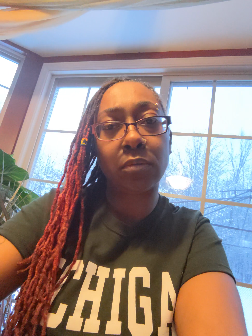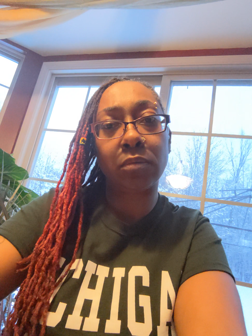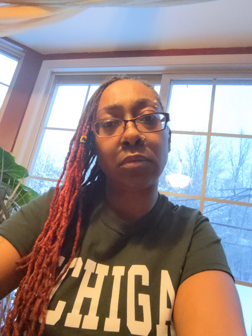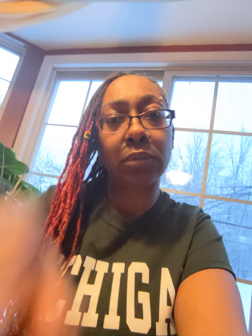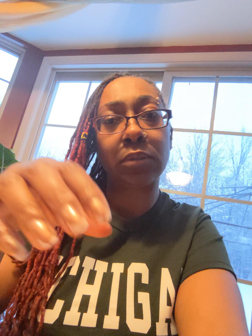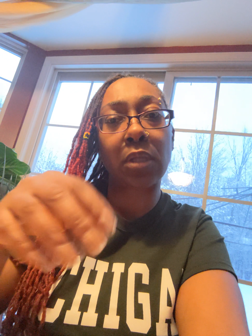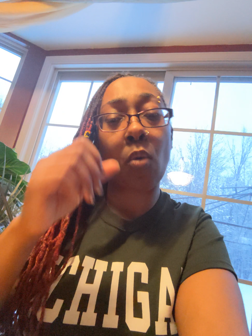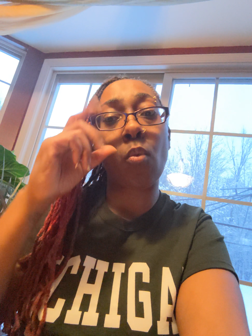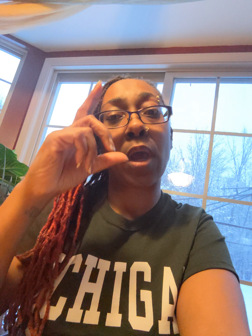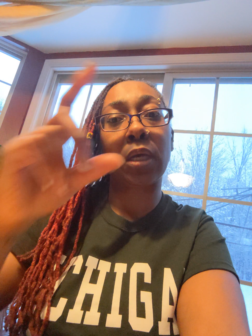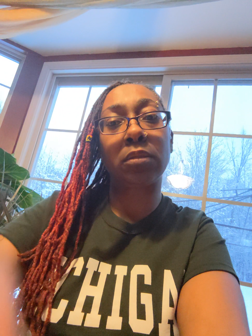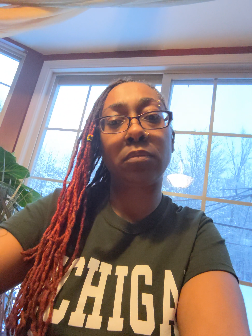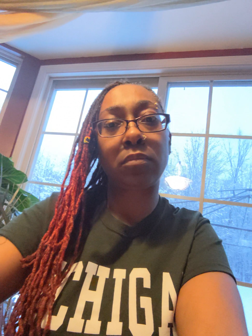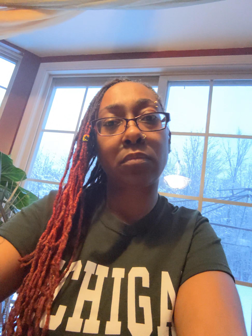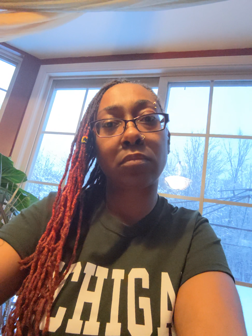awake